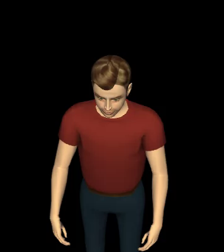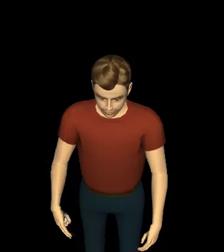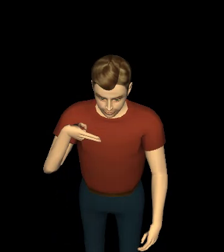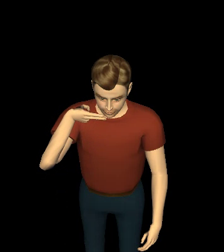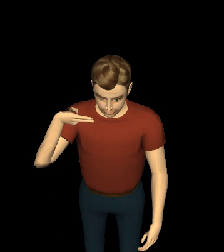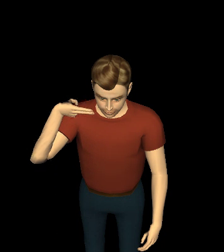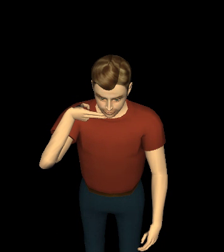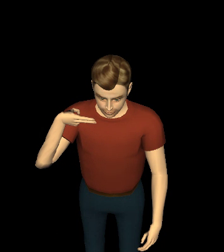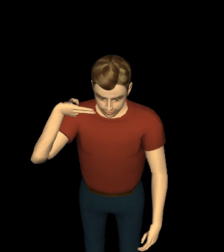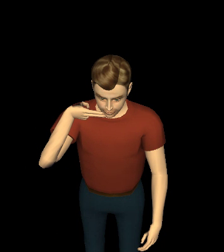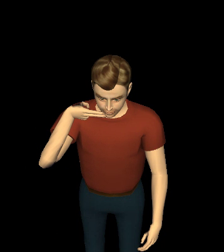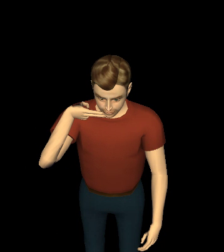نوفمبر